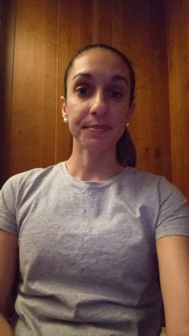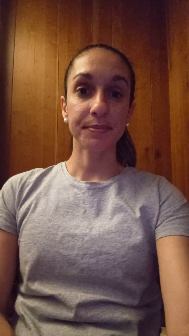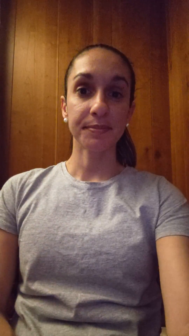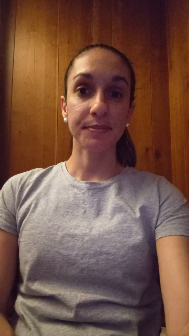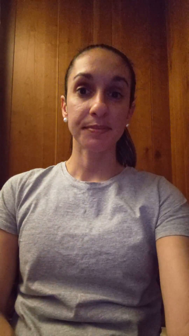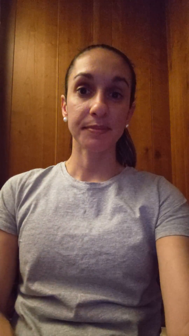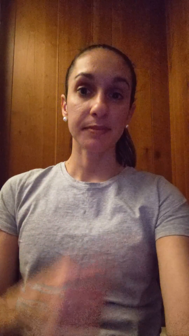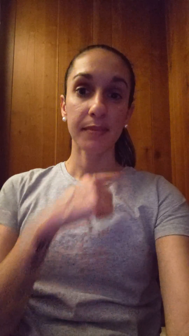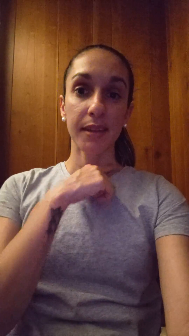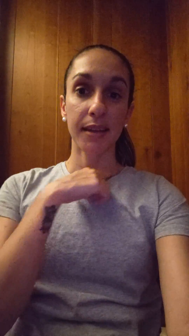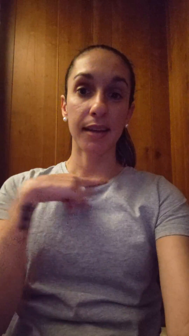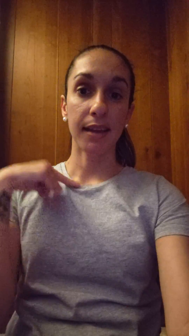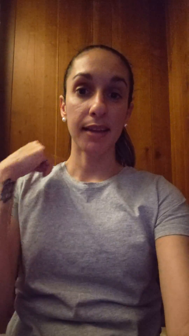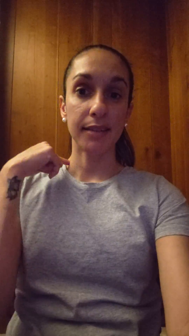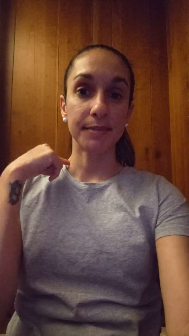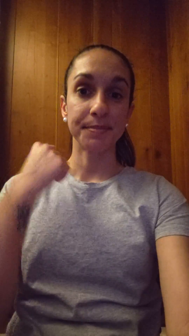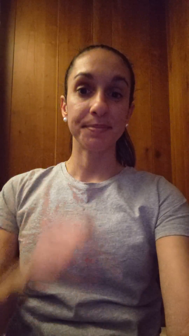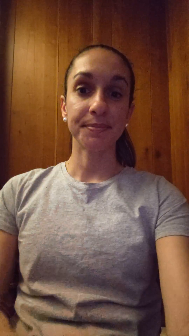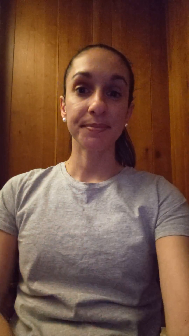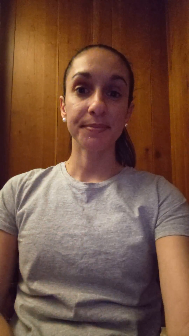necklace